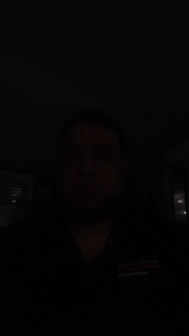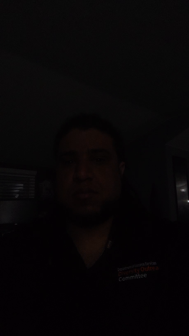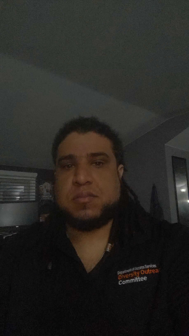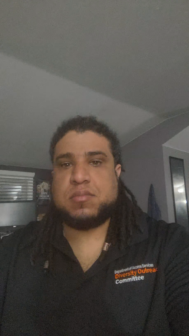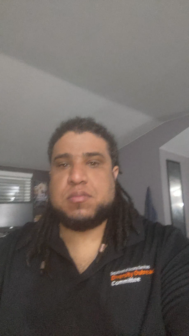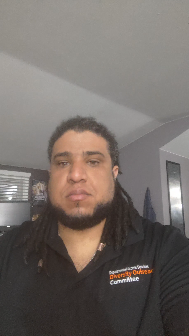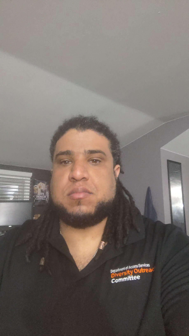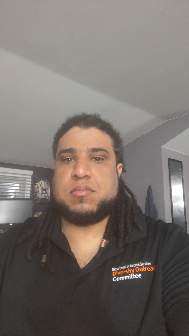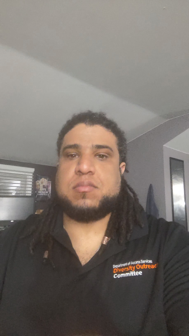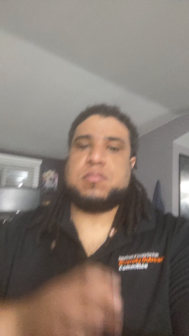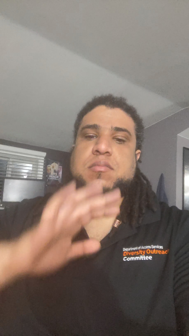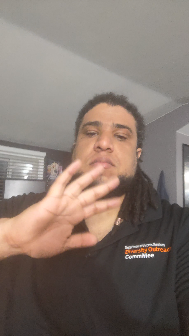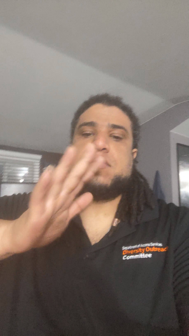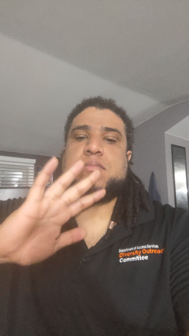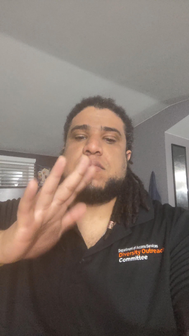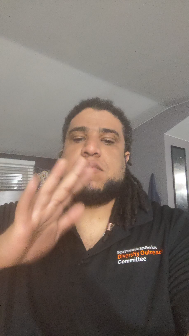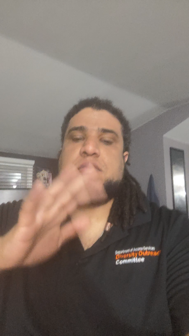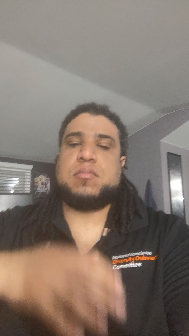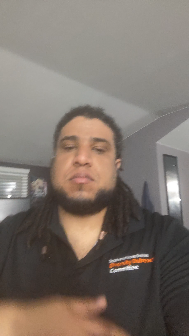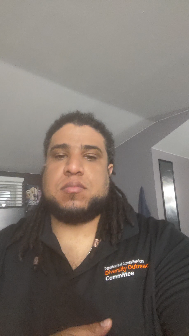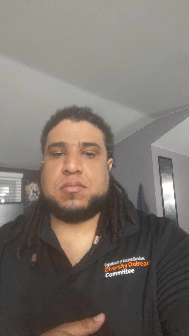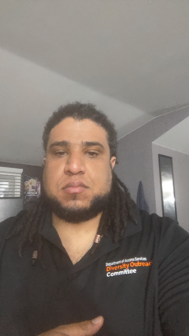cheese